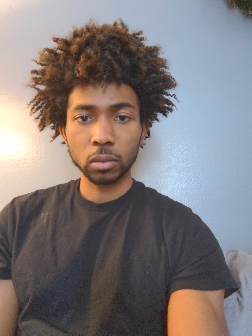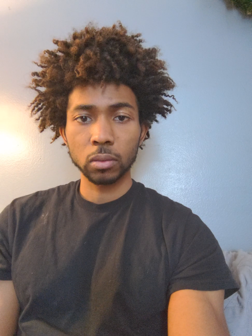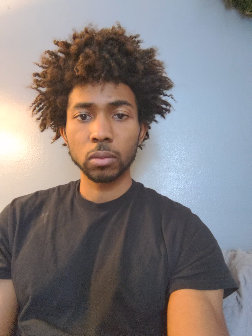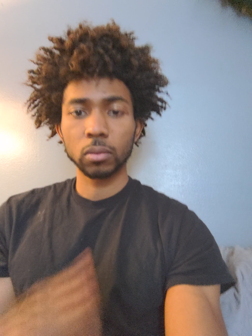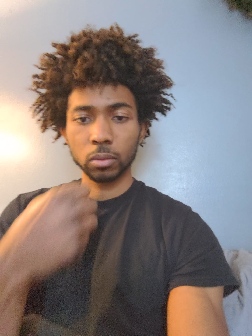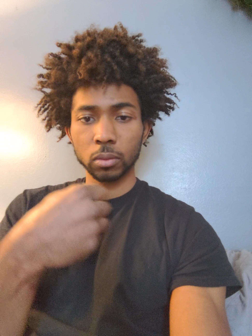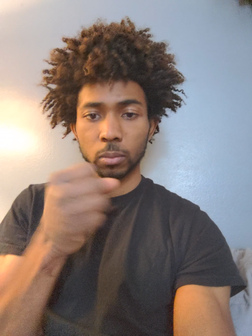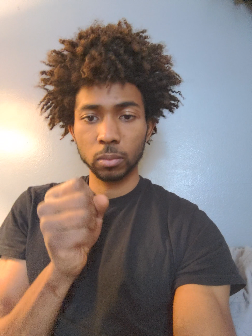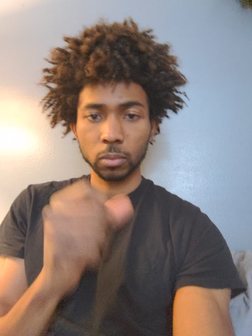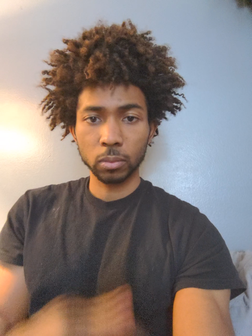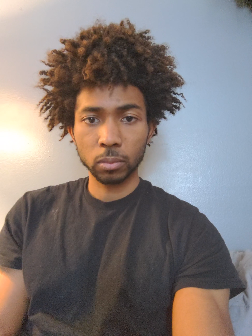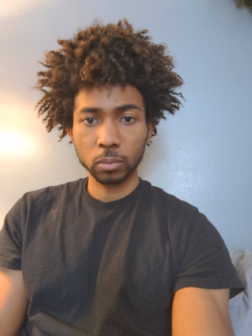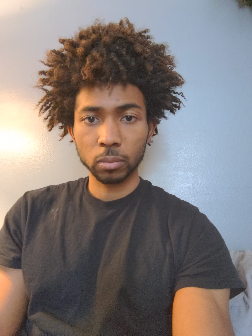make